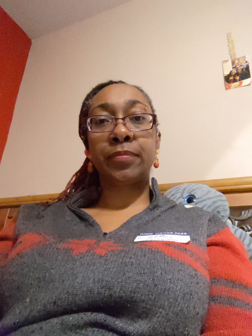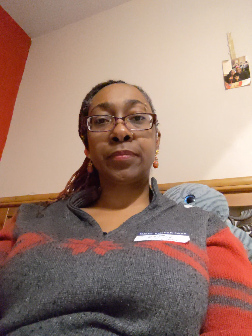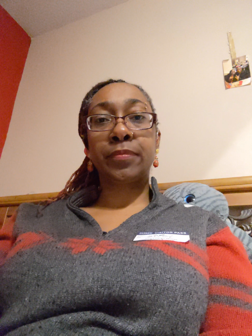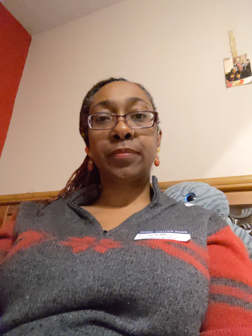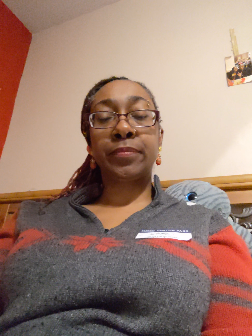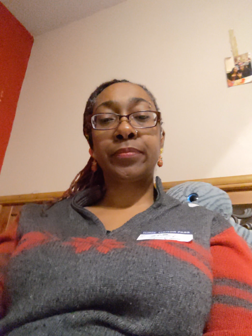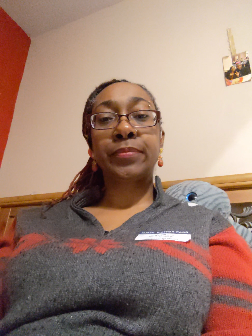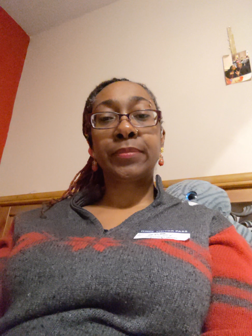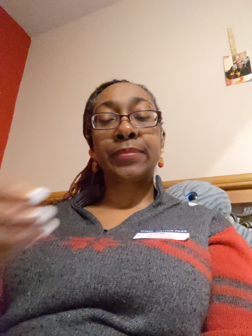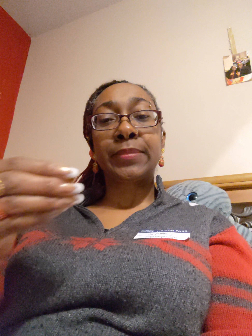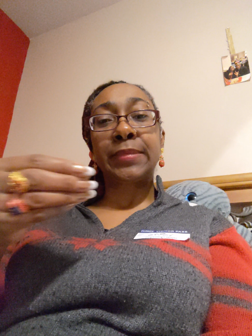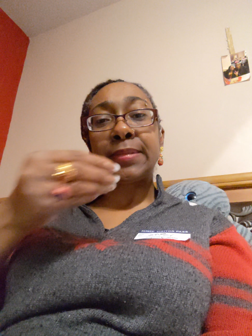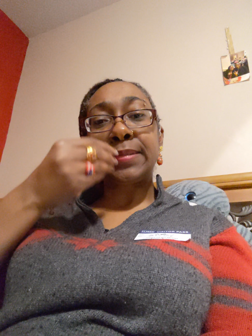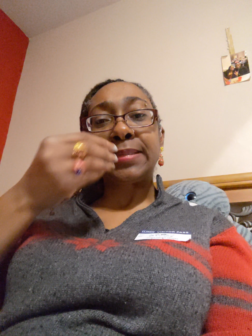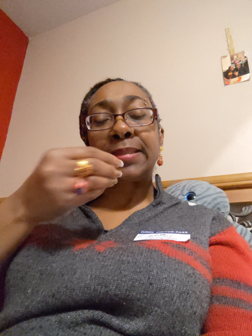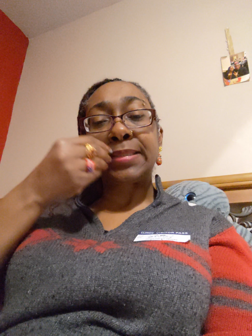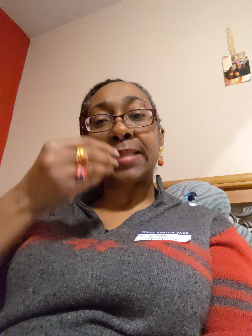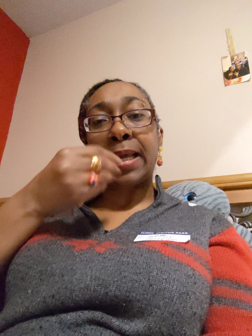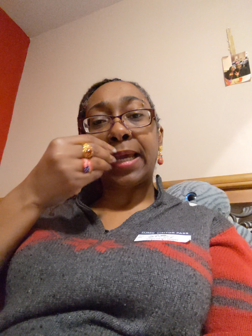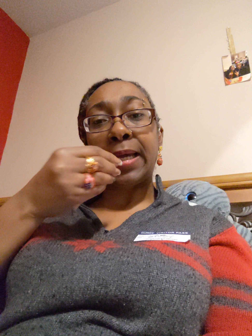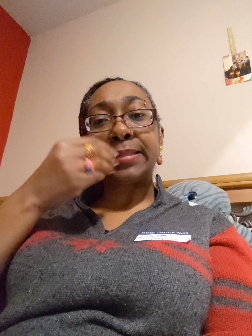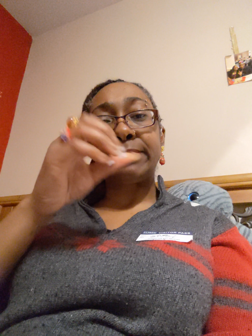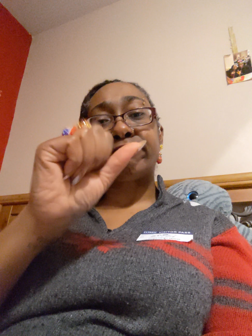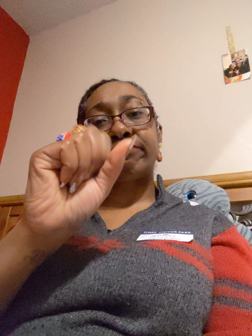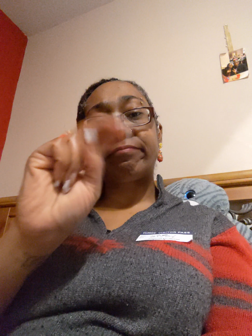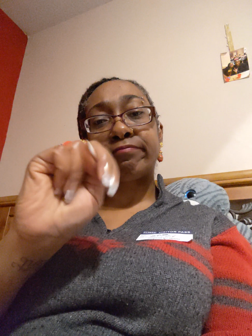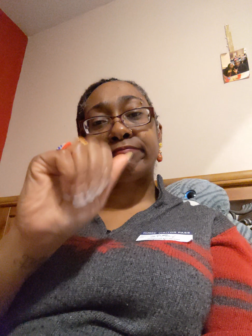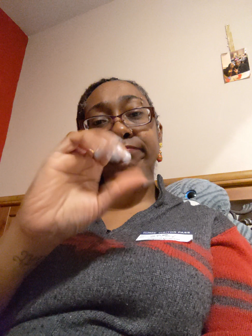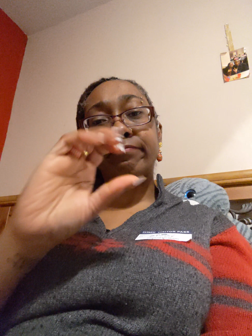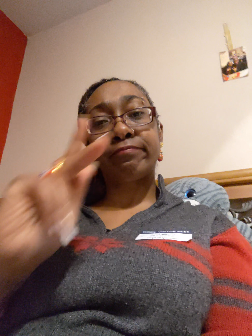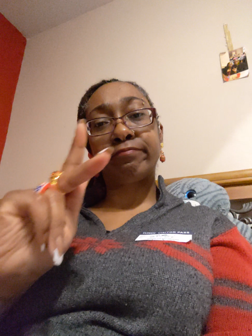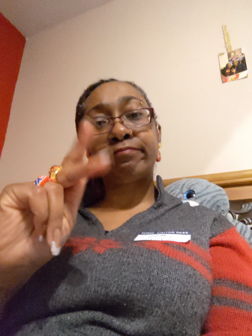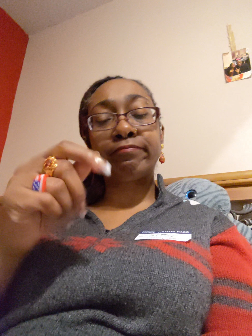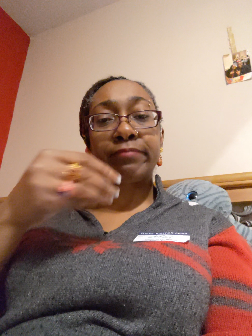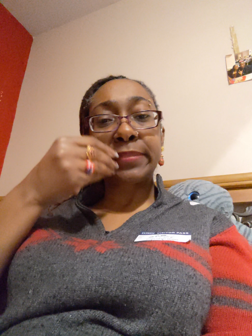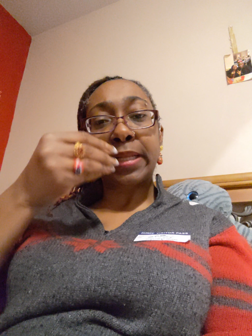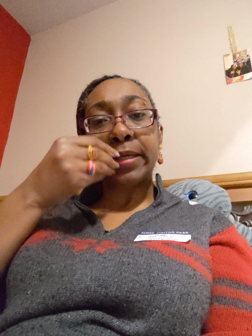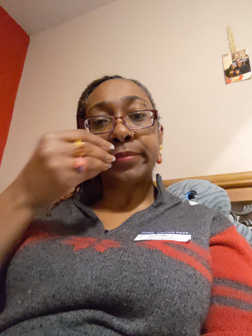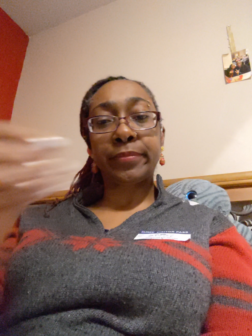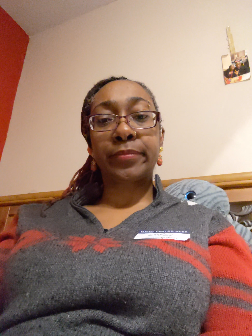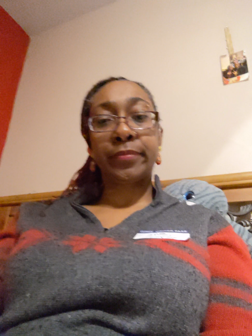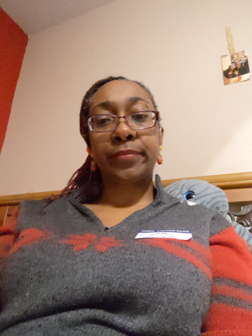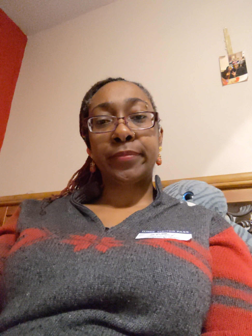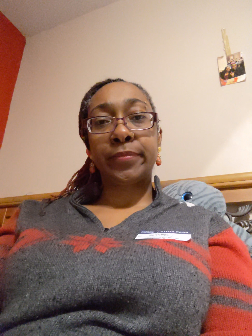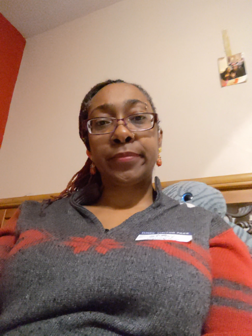snack